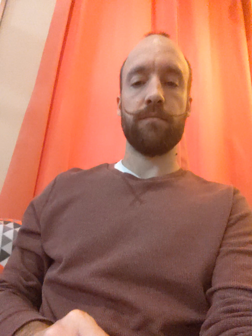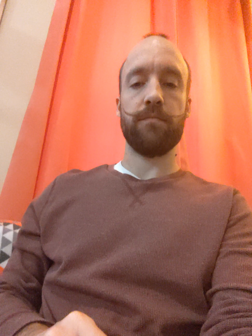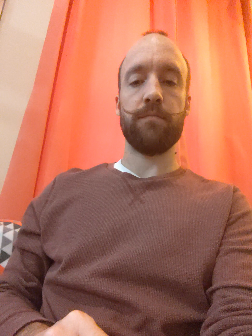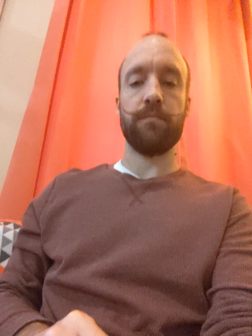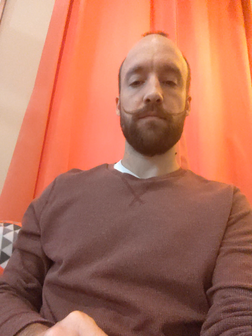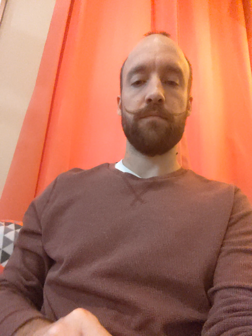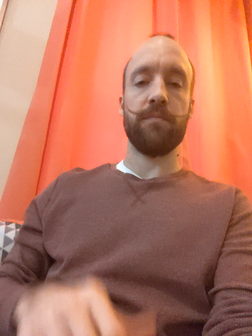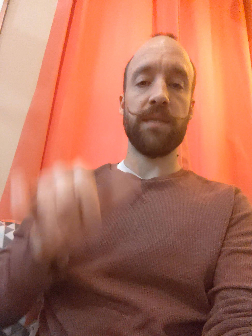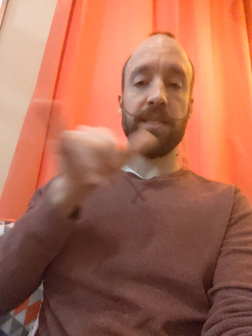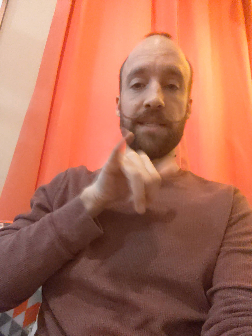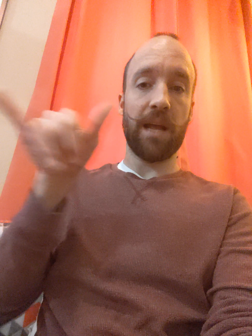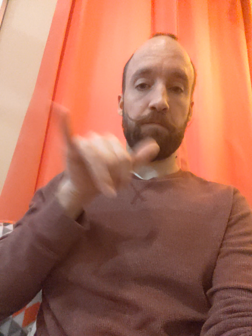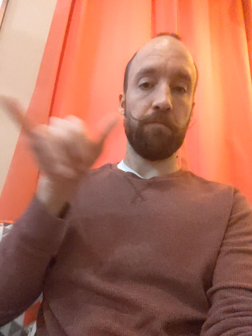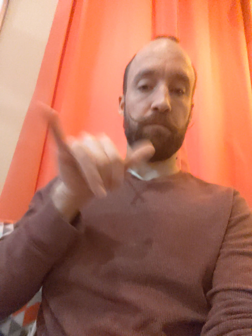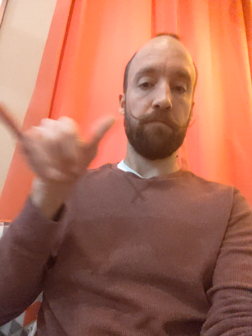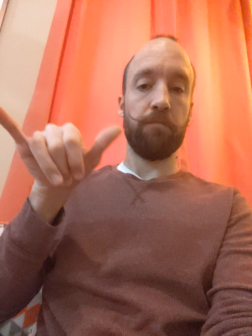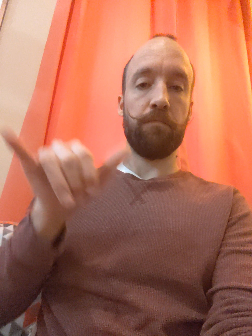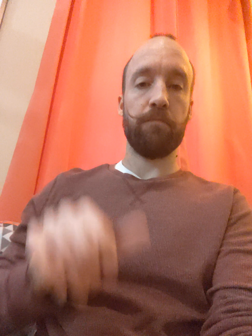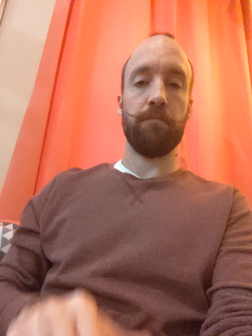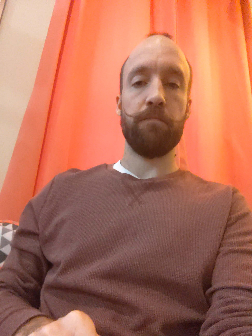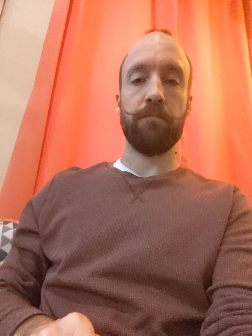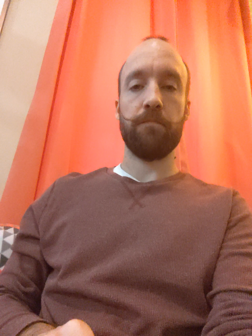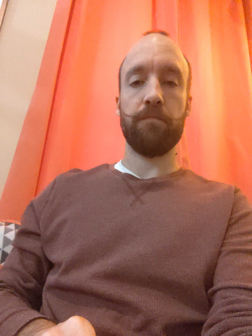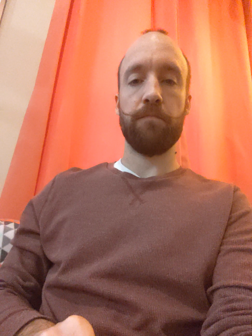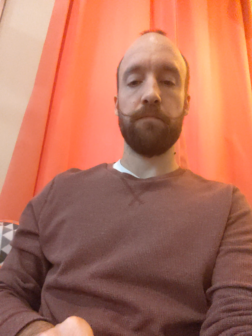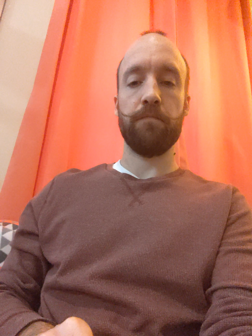same